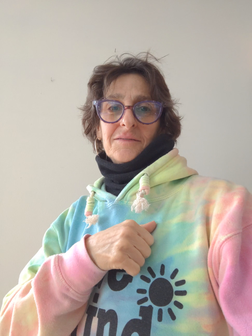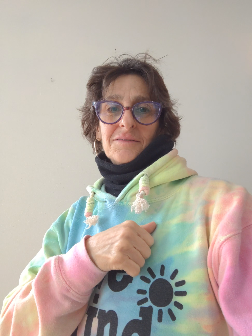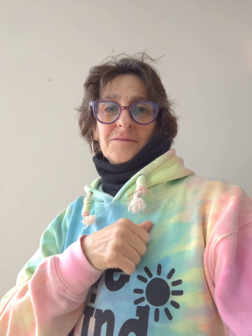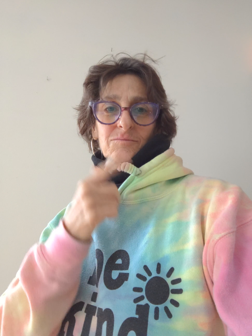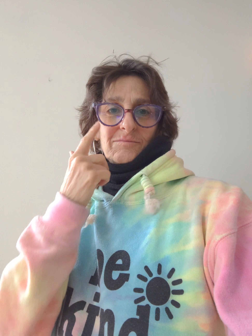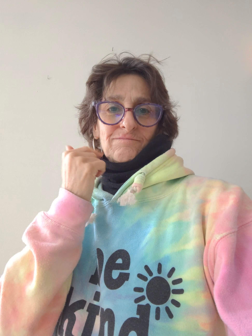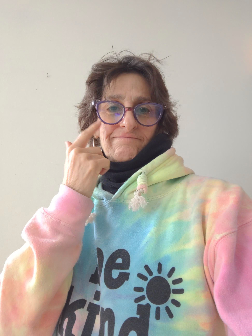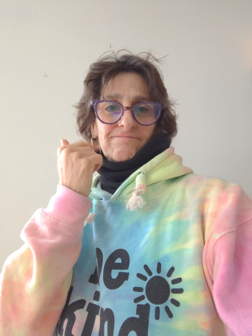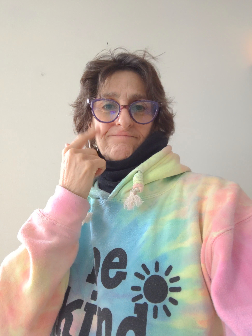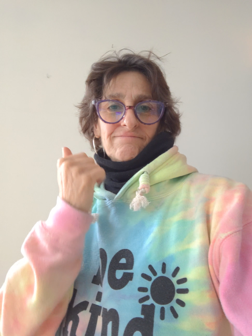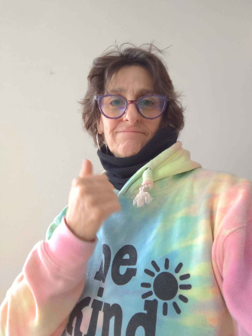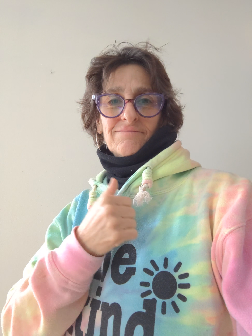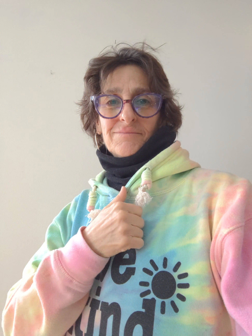cry